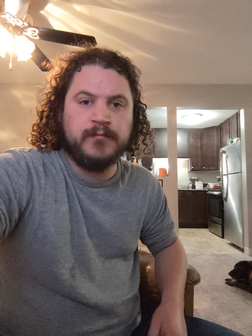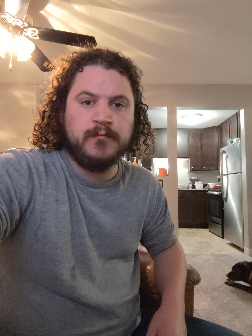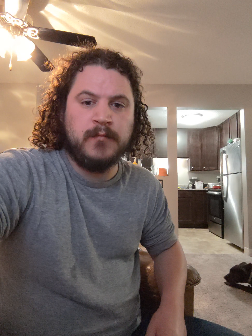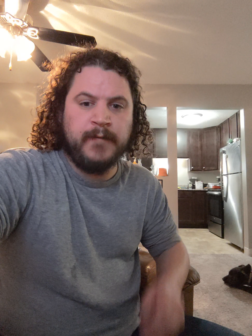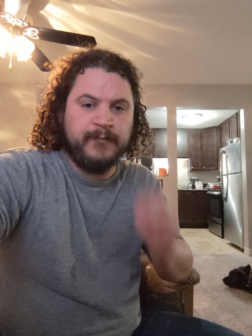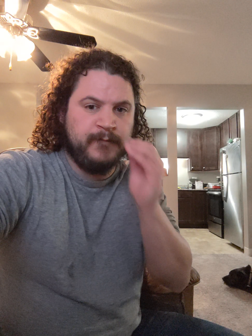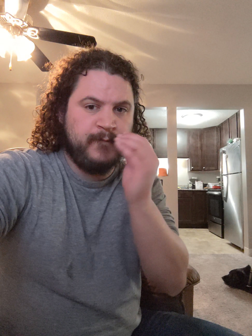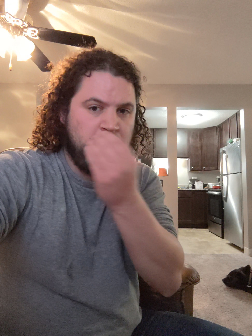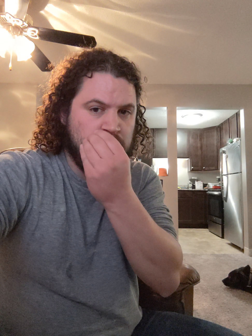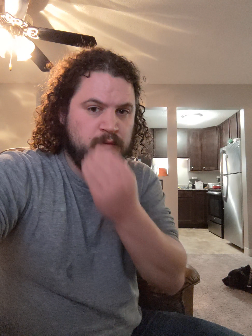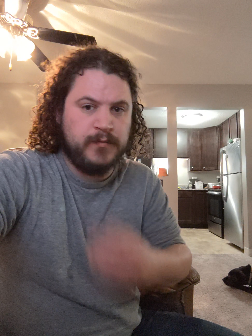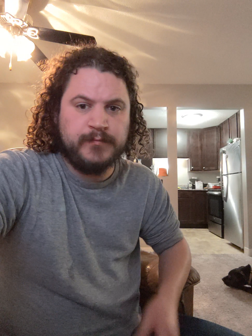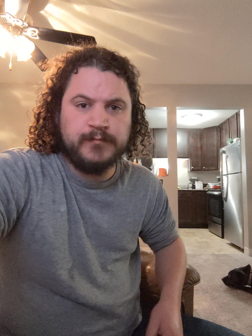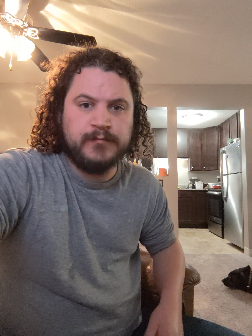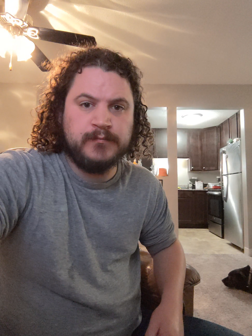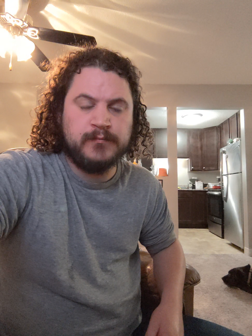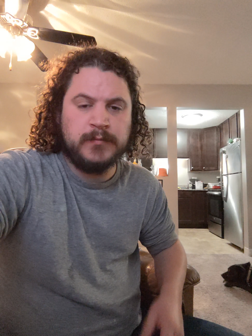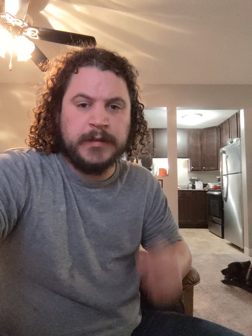flower